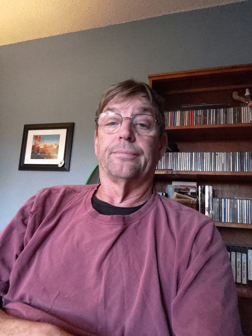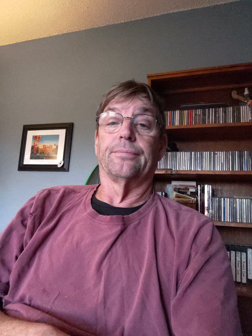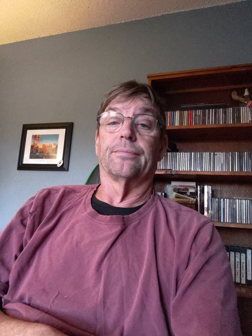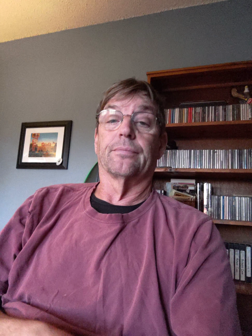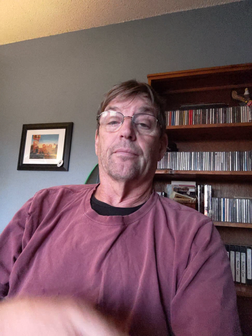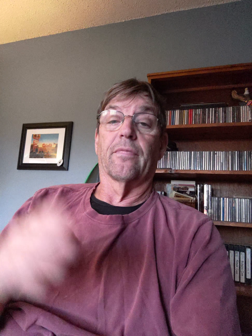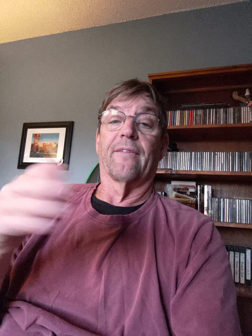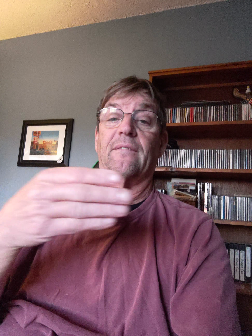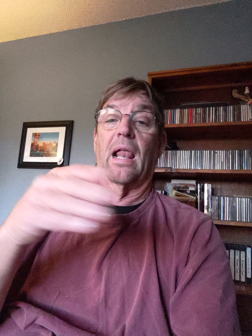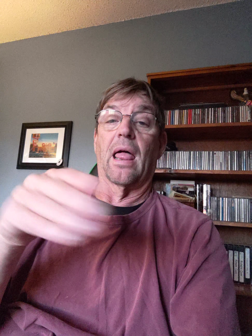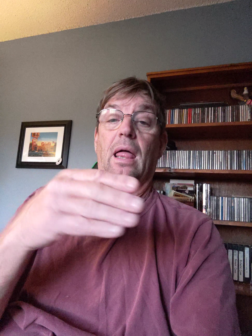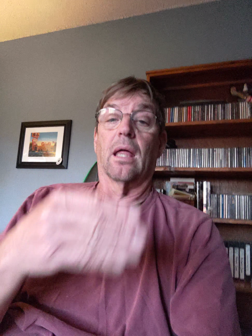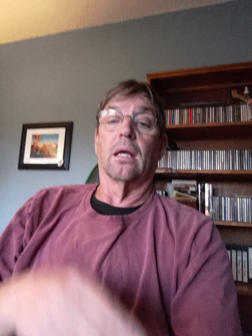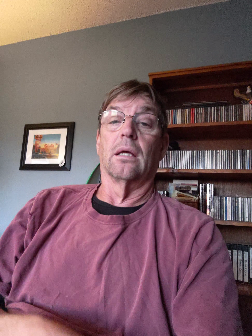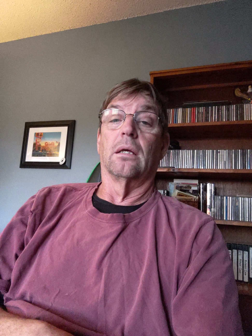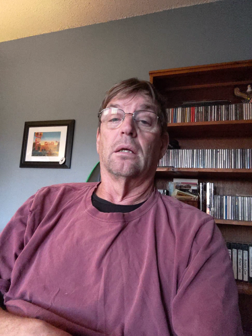flag